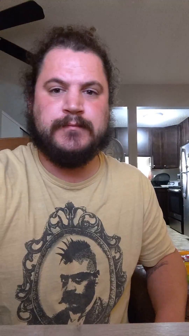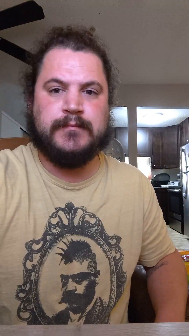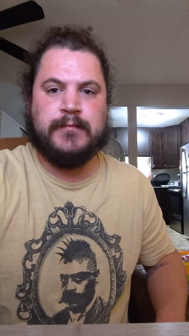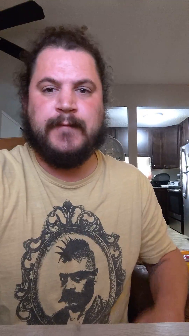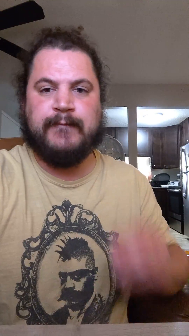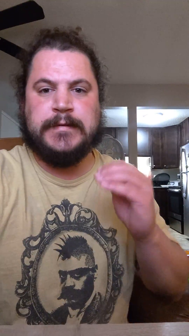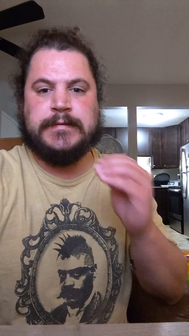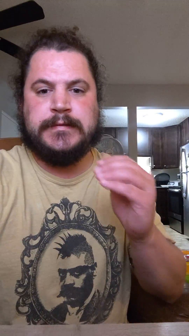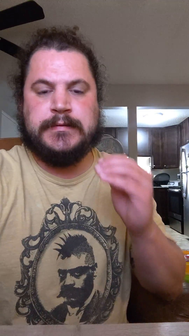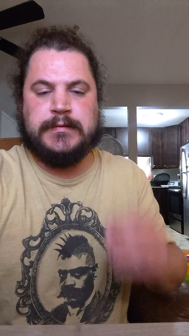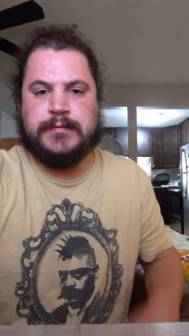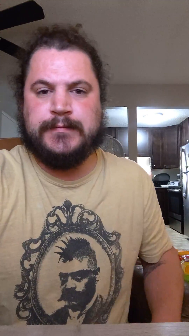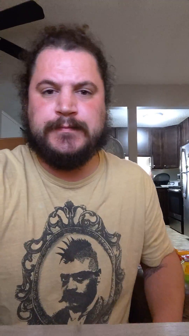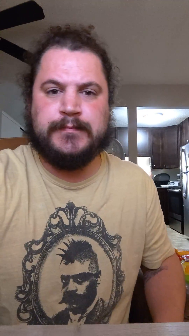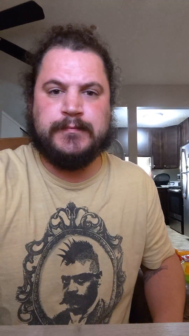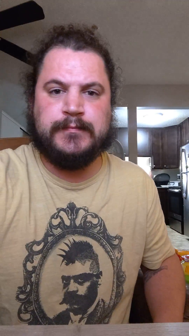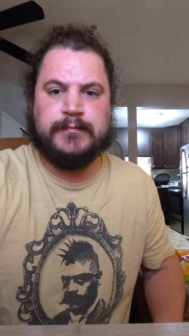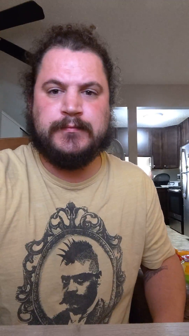fix